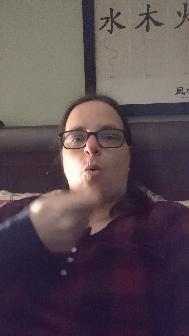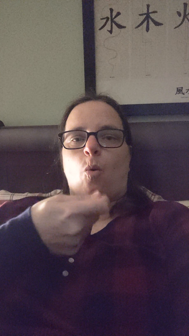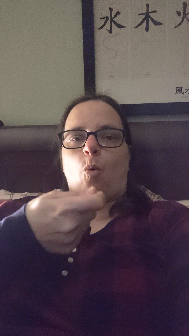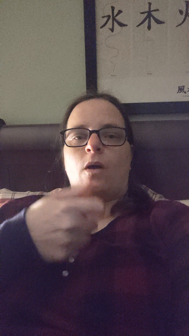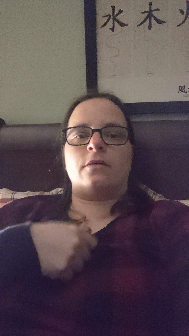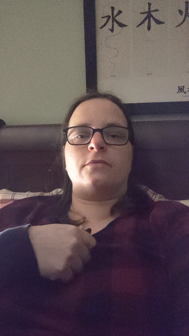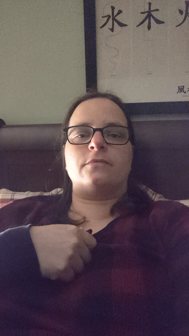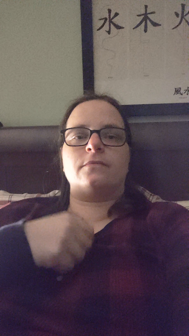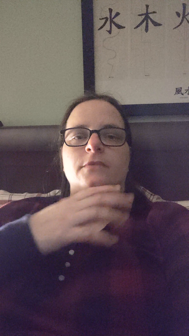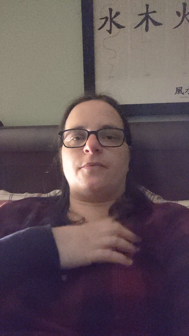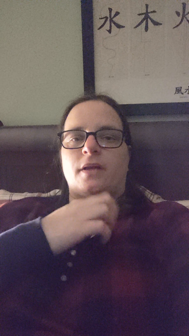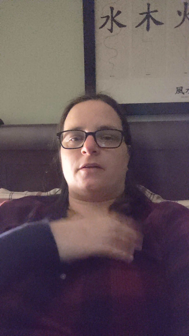bear